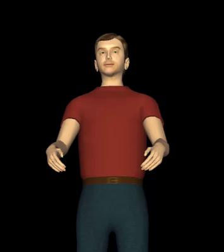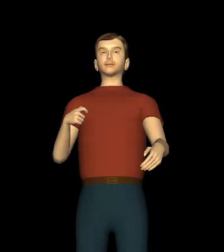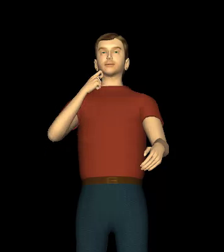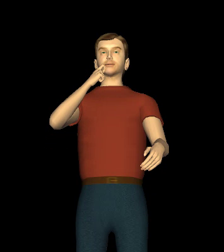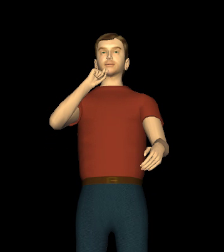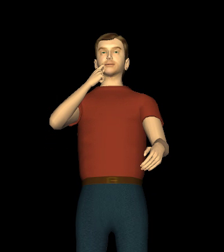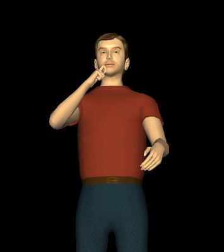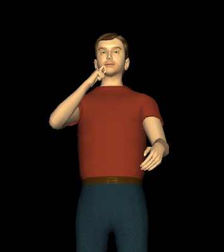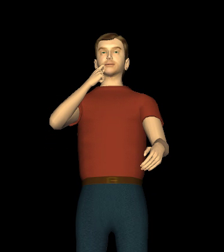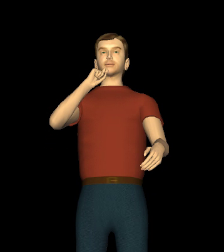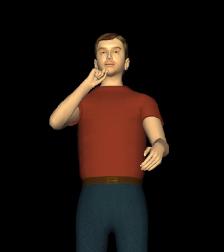طبيب أسنان